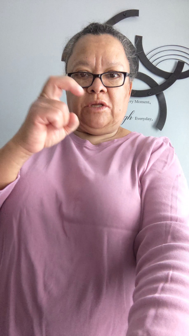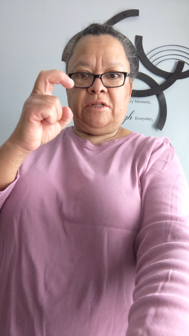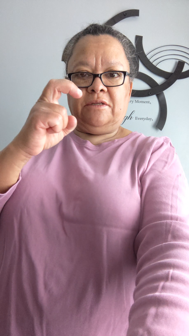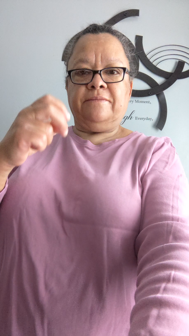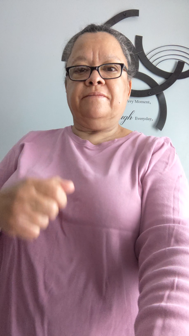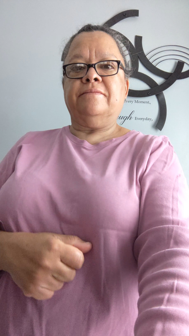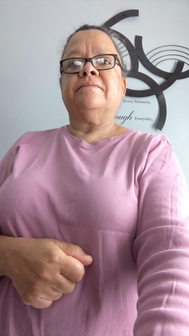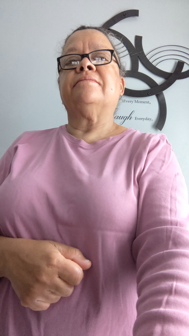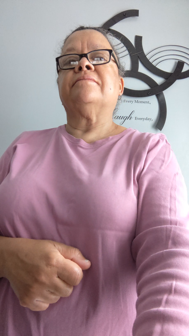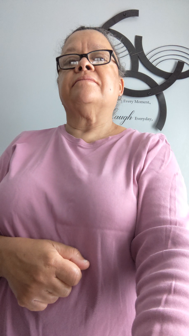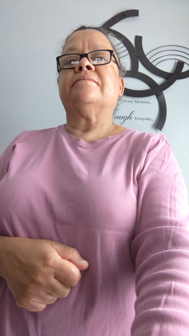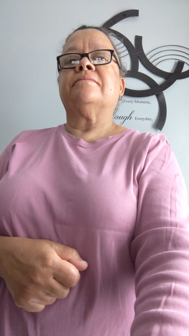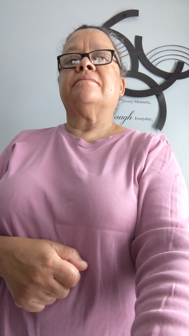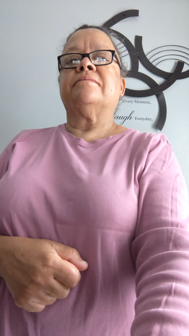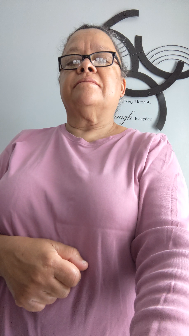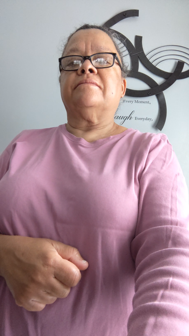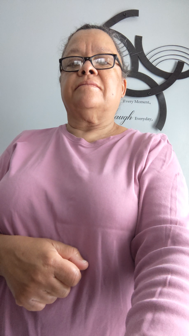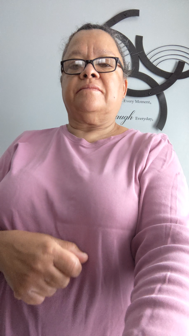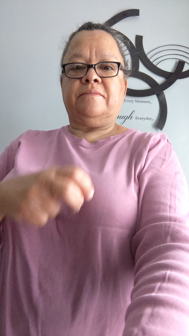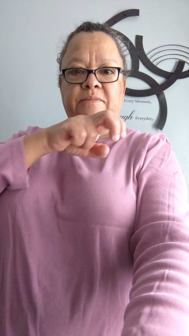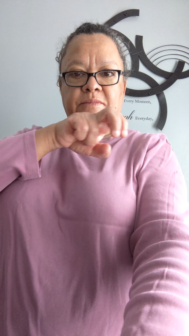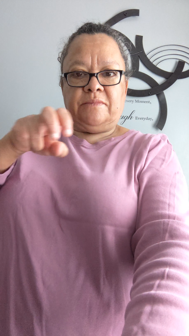bench